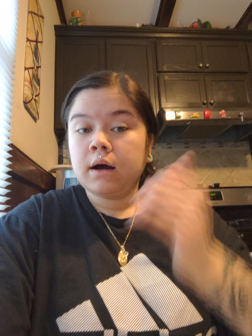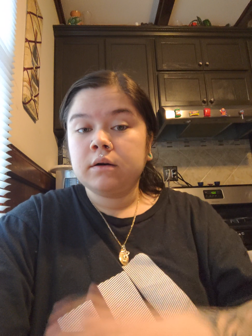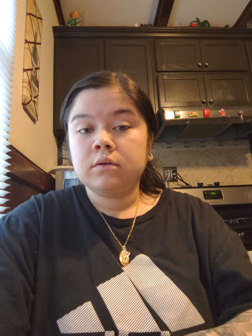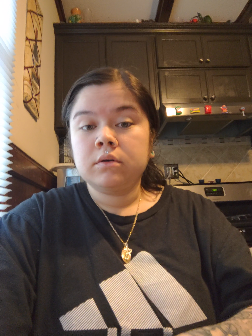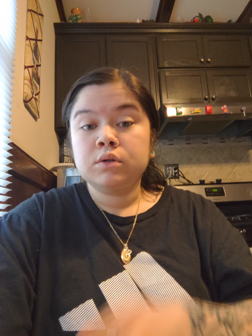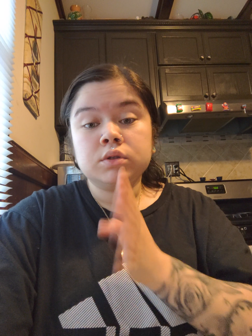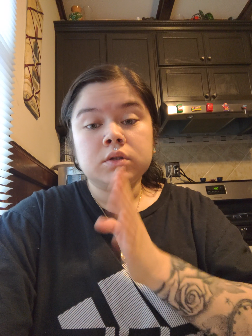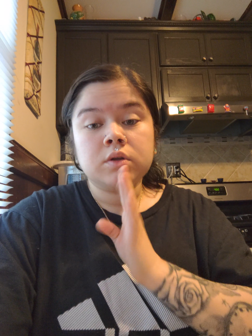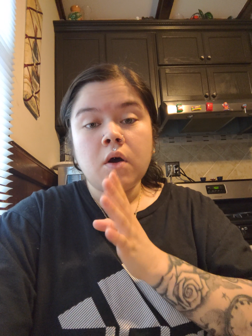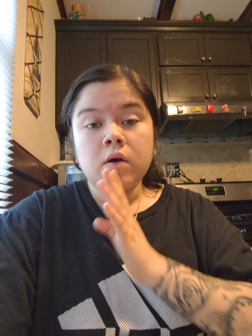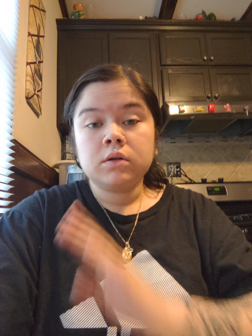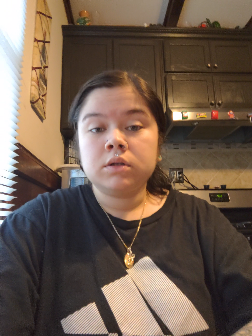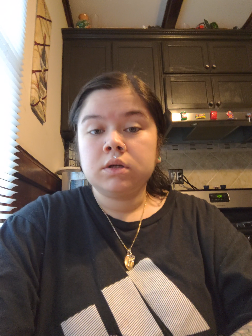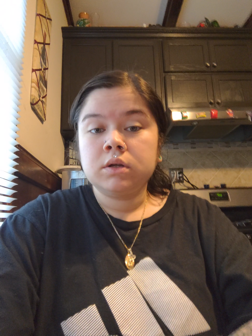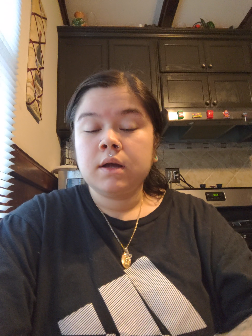talk